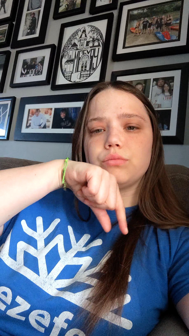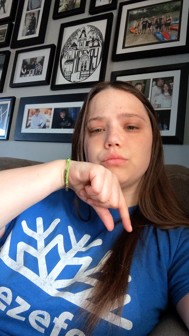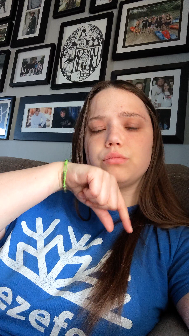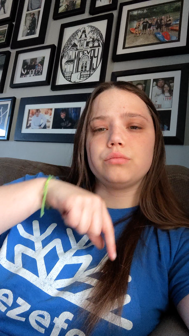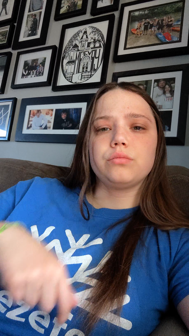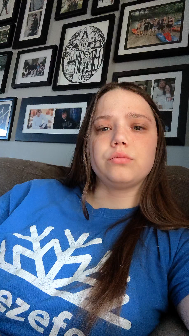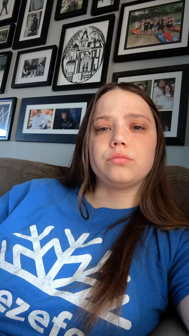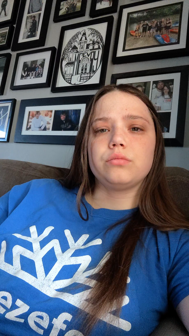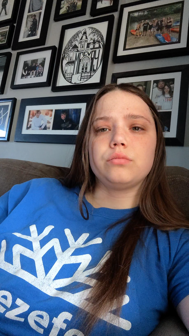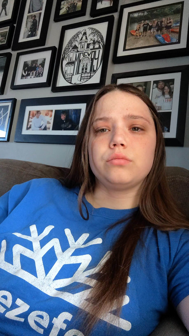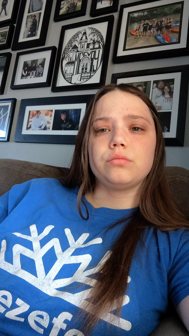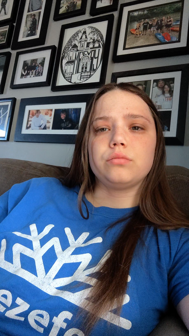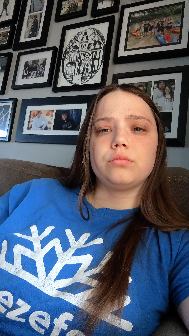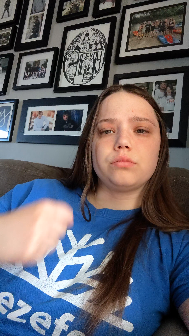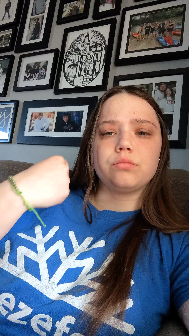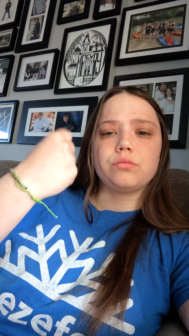drive